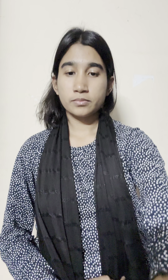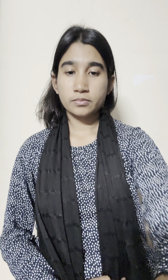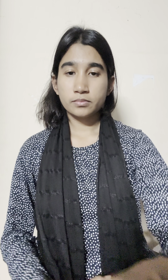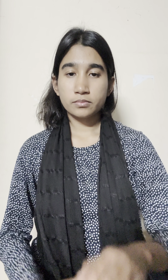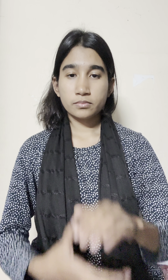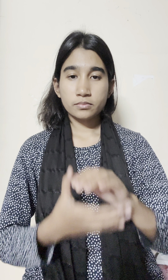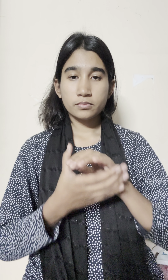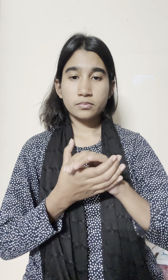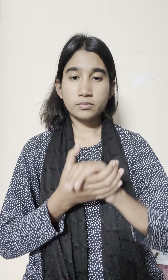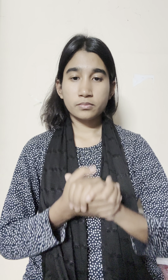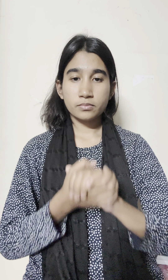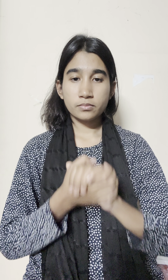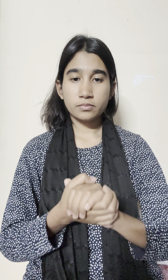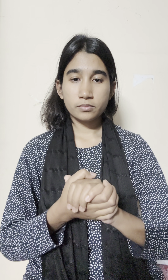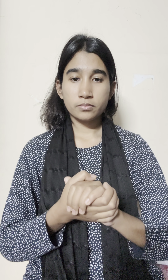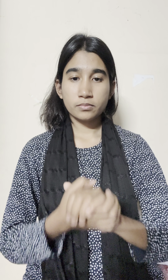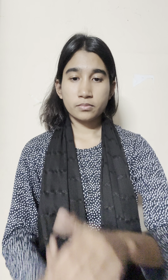বন্ধু